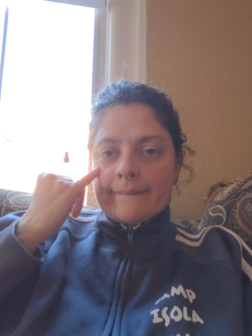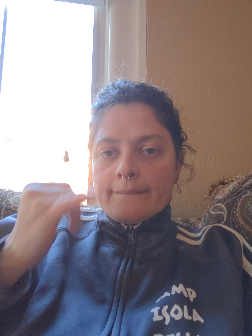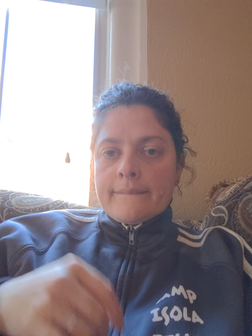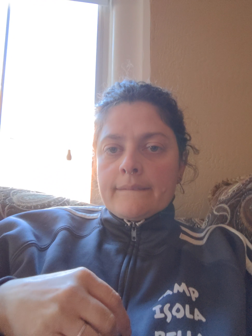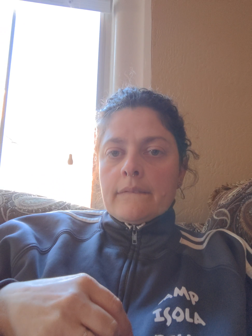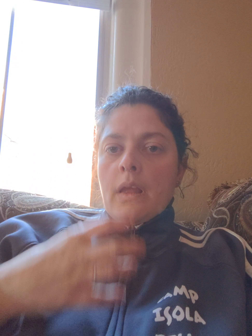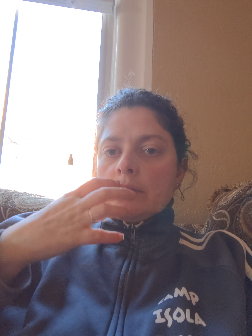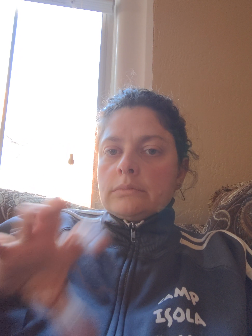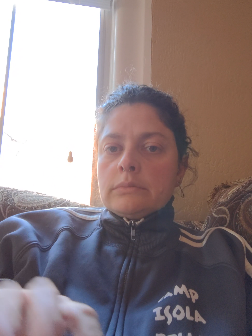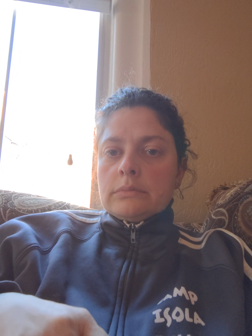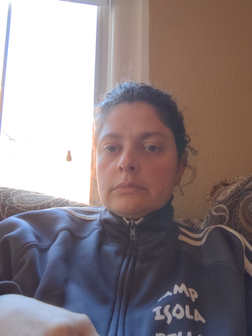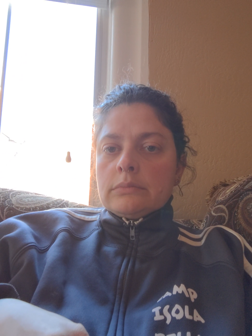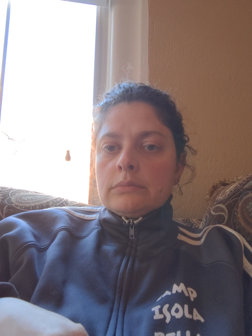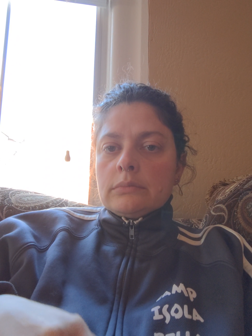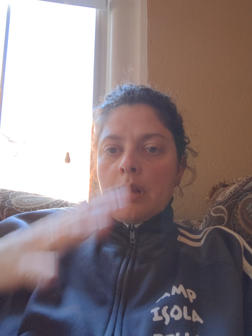hot